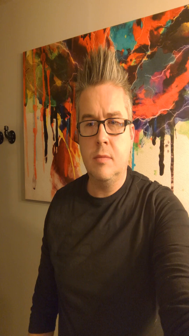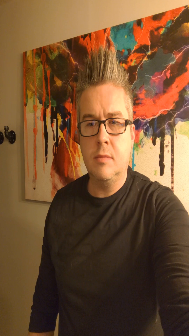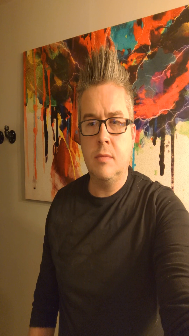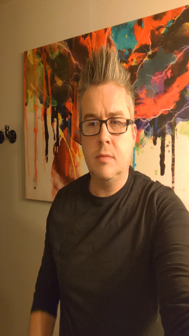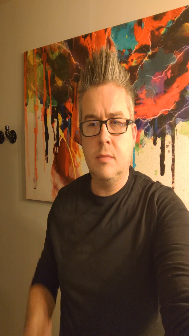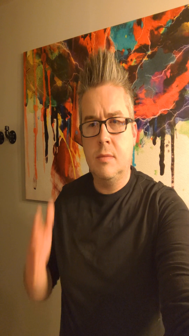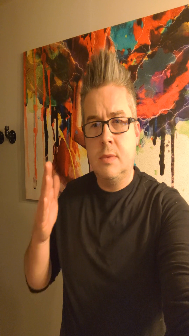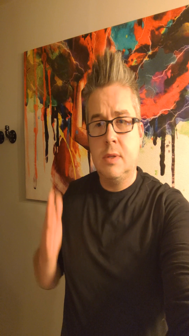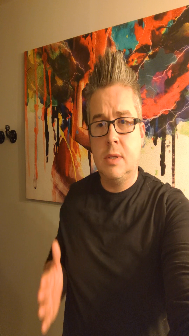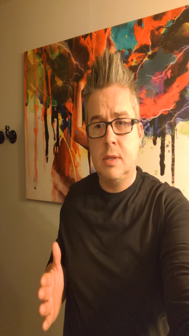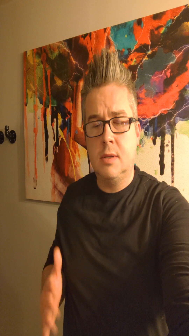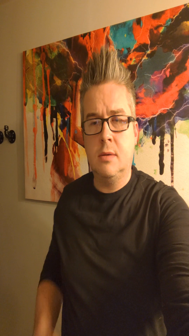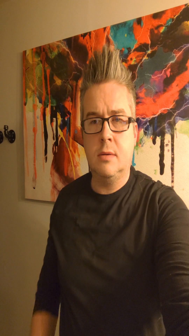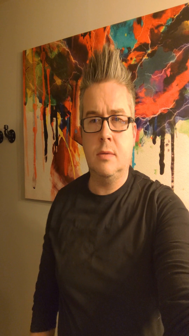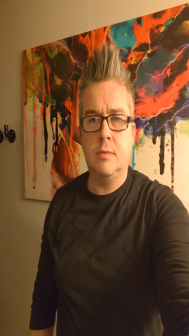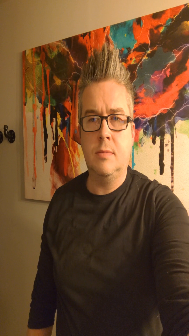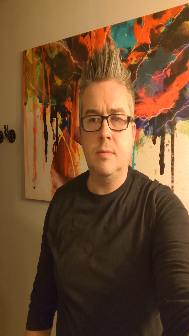beside